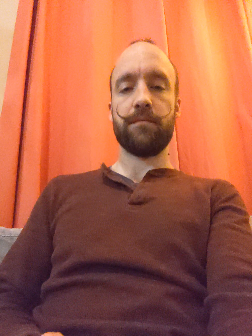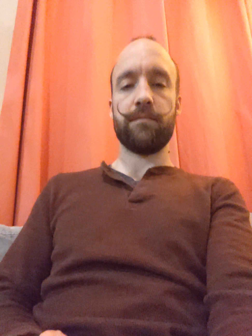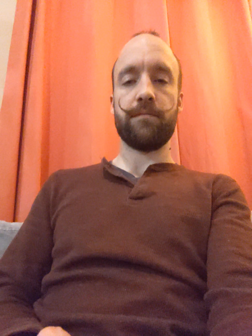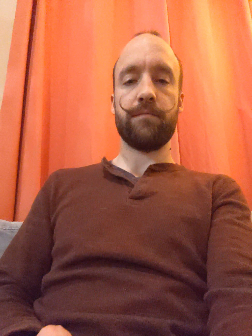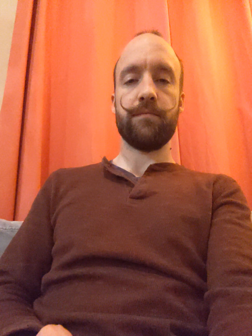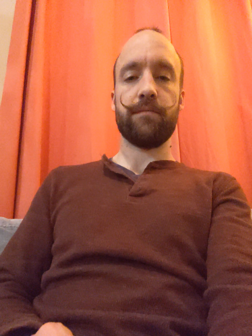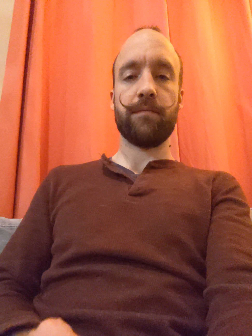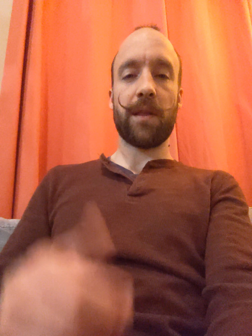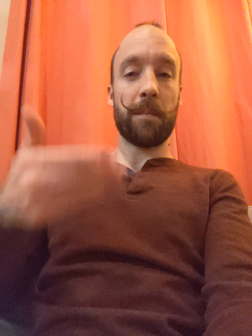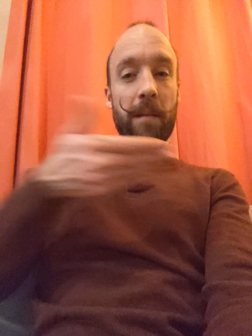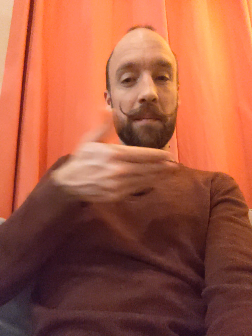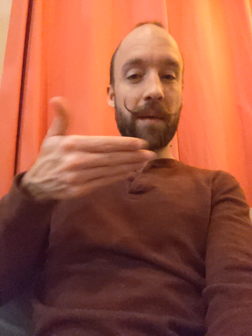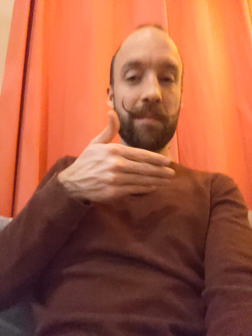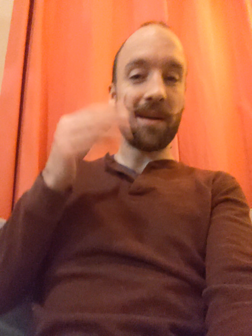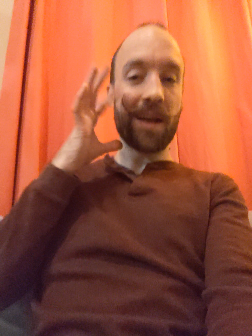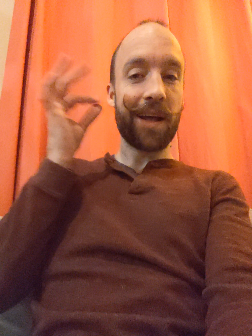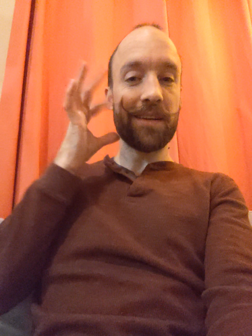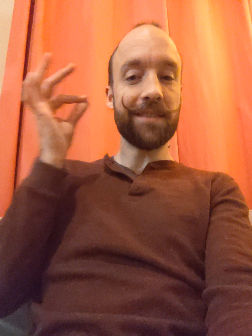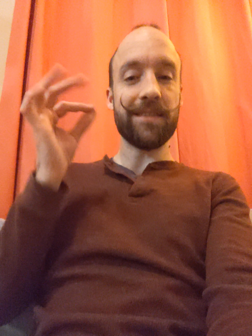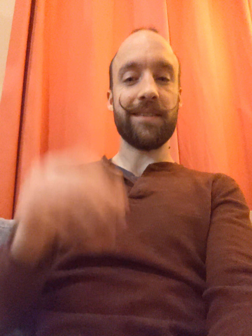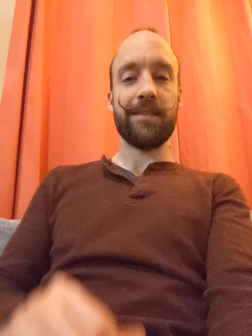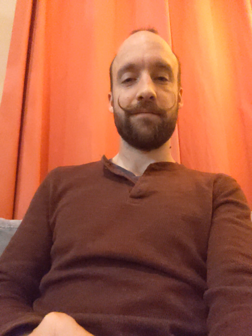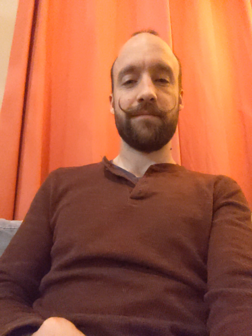kitty